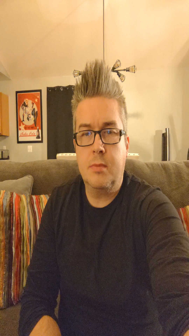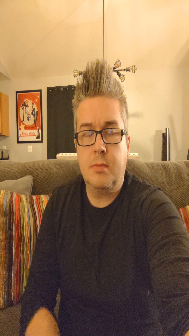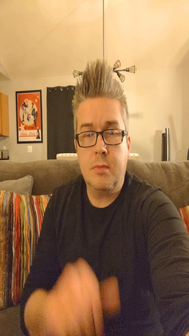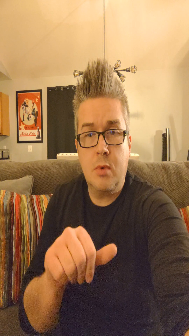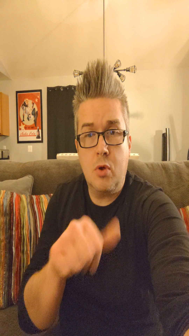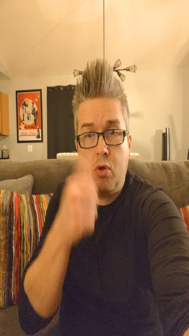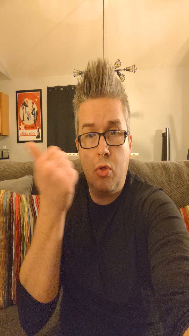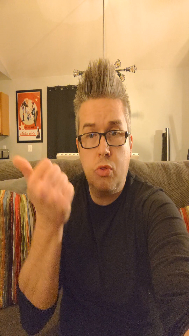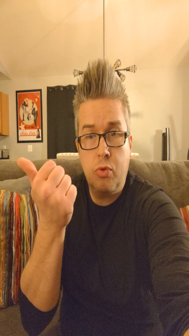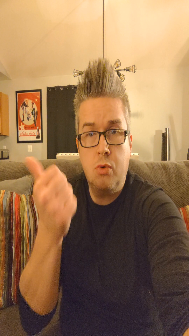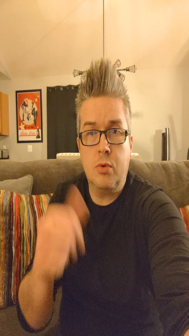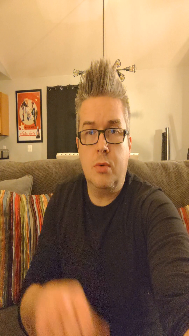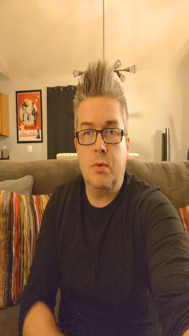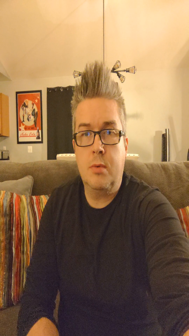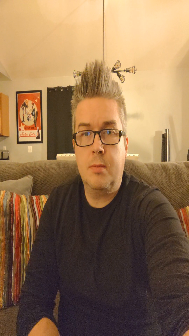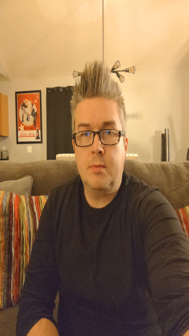another